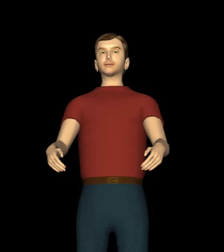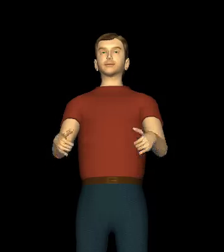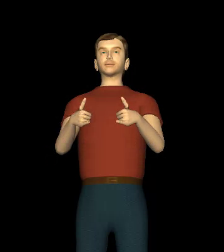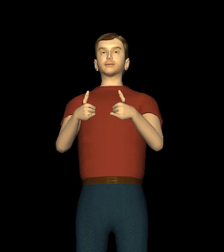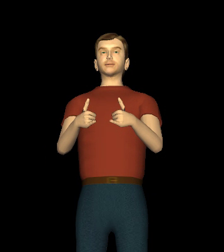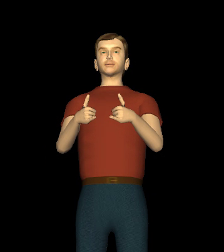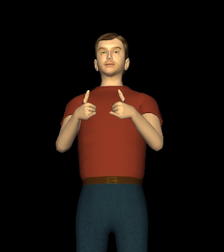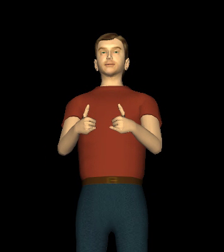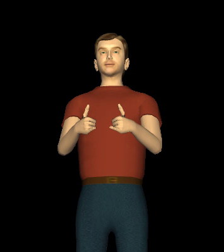هنا